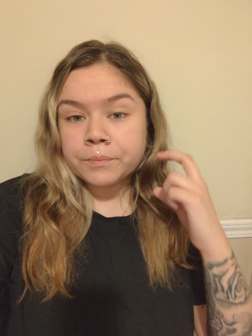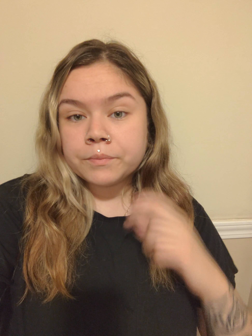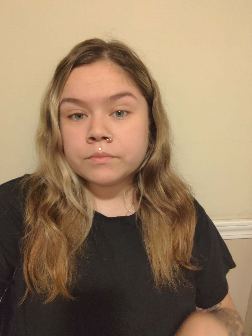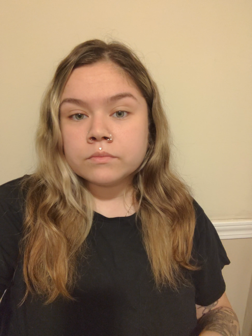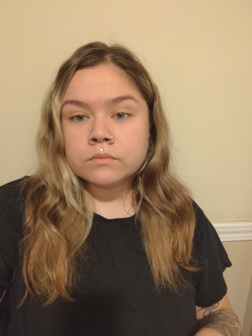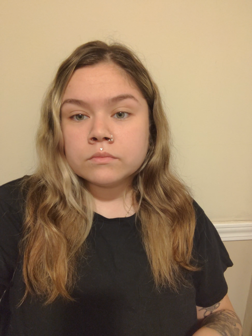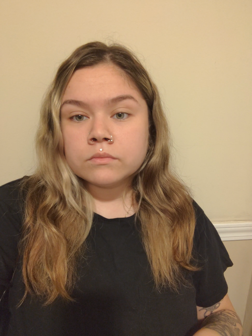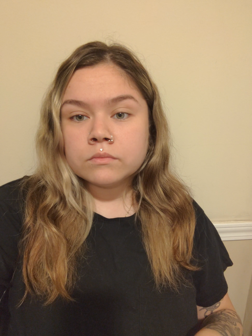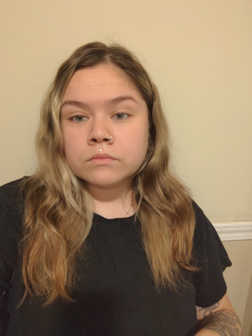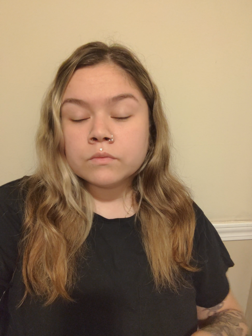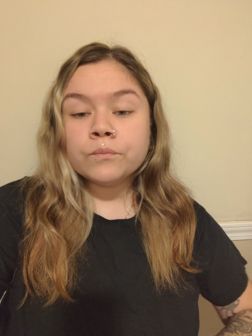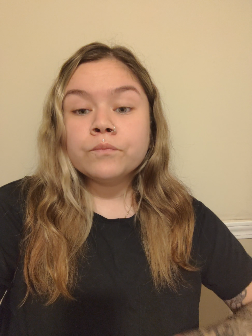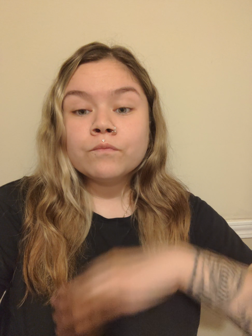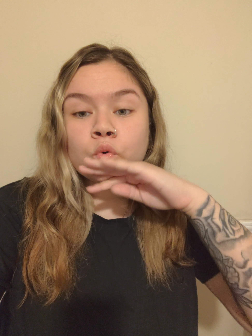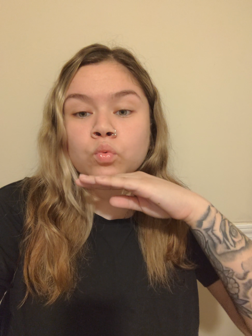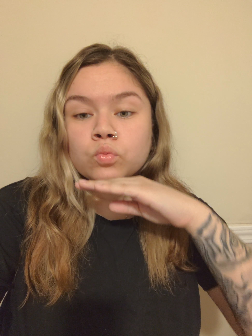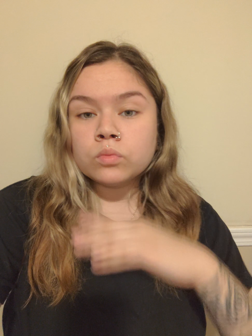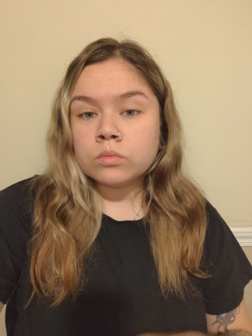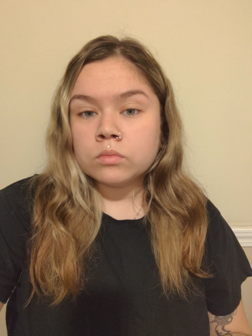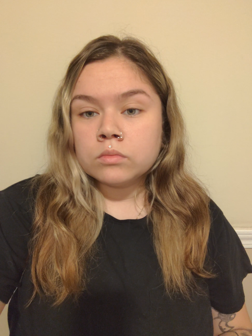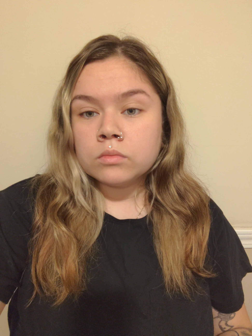full